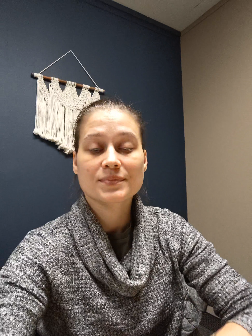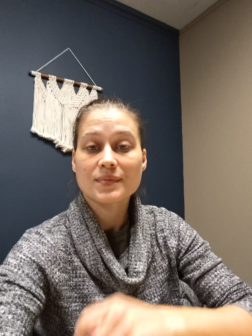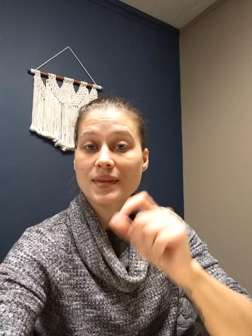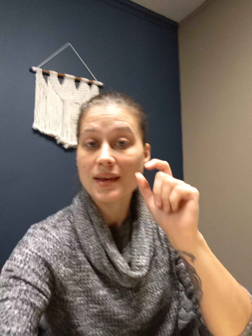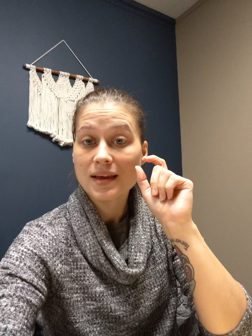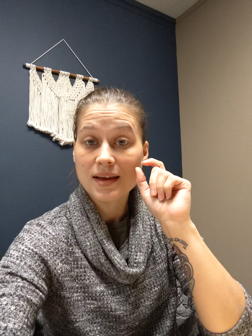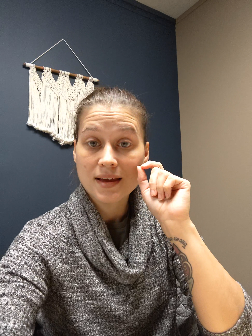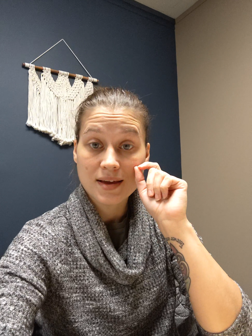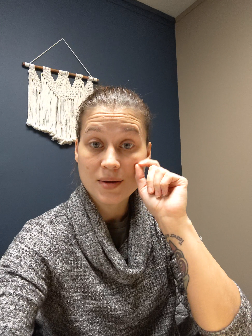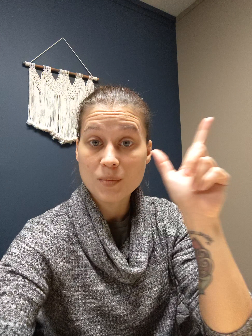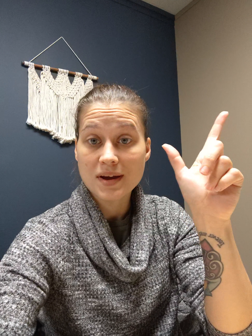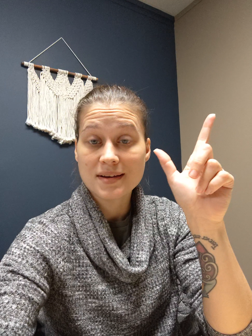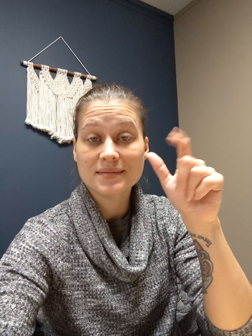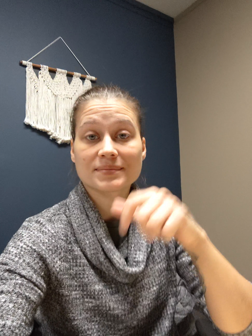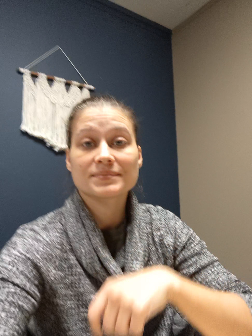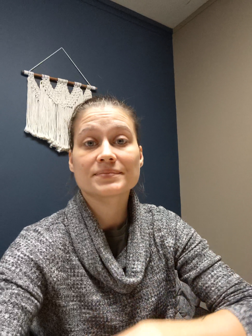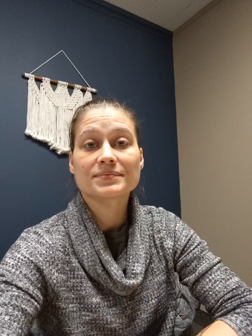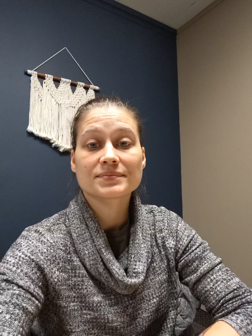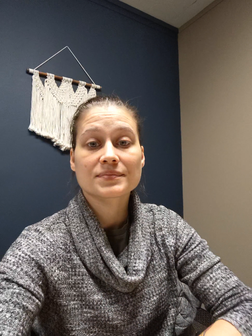awake